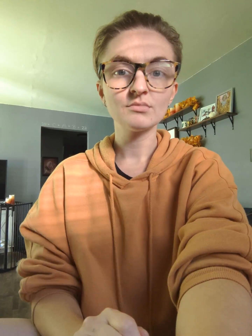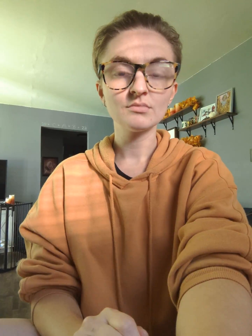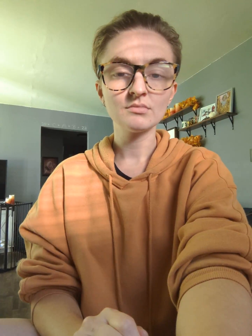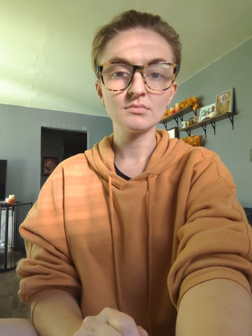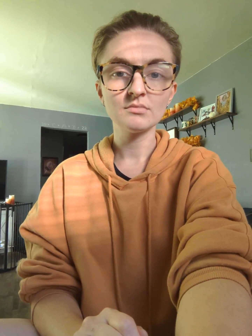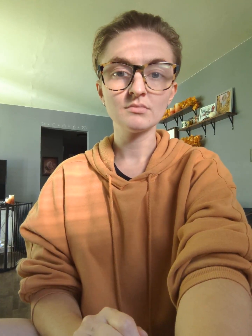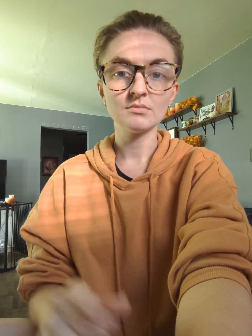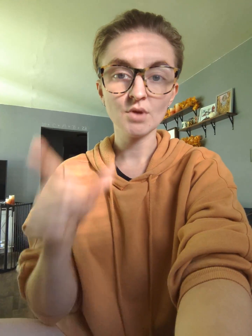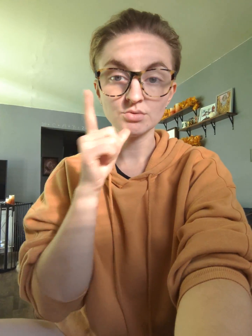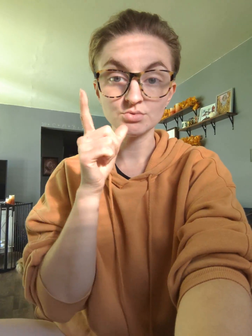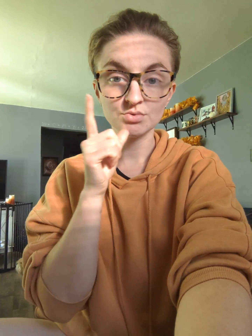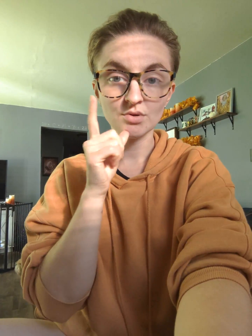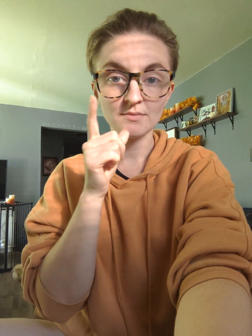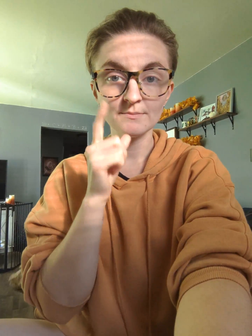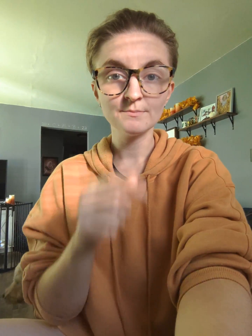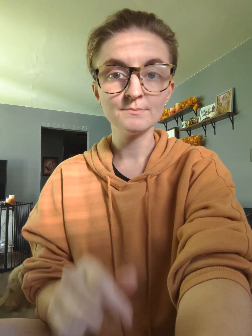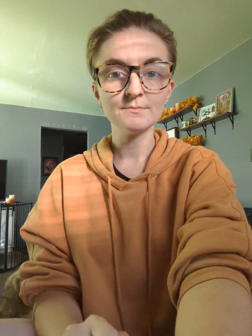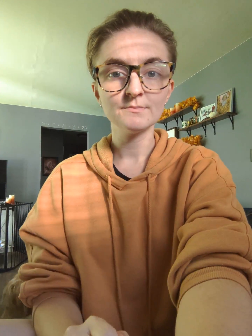lunch